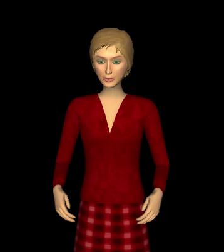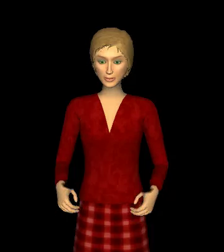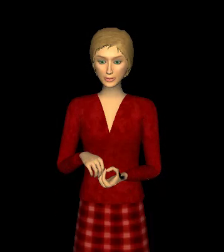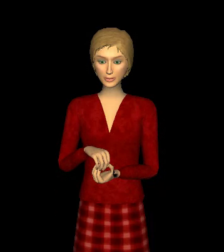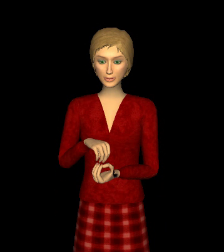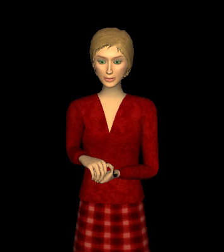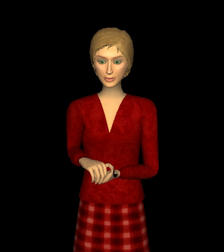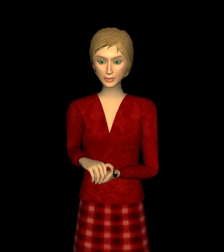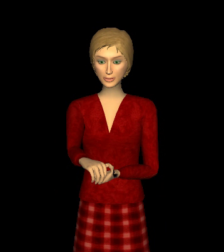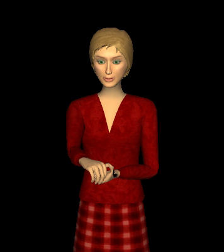مراسل